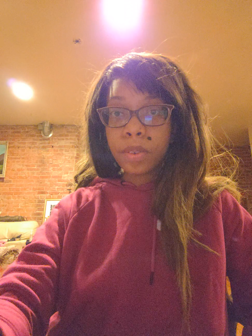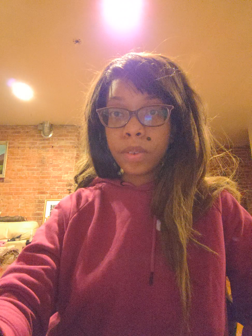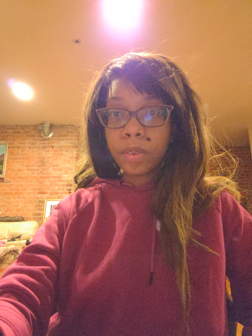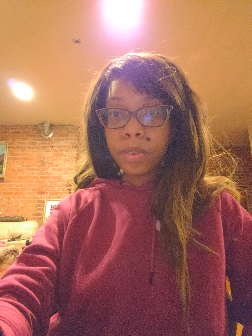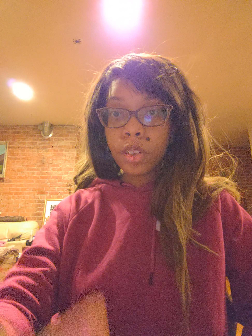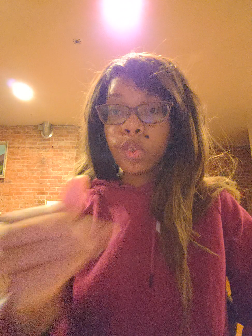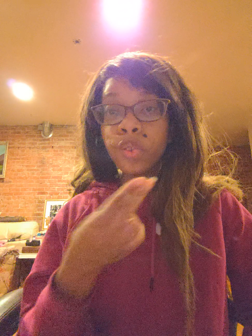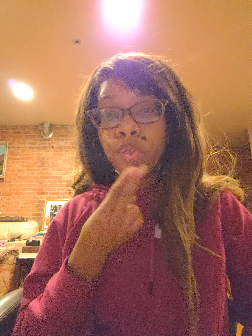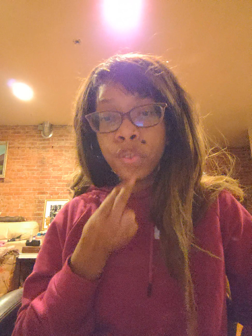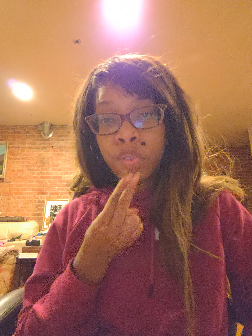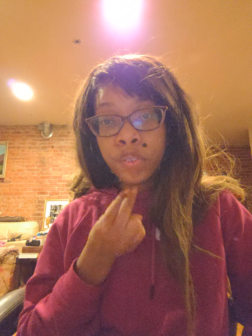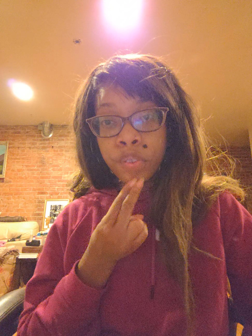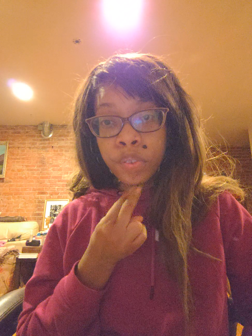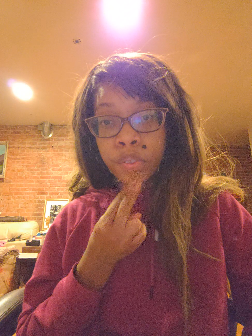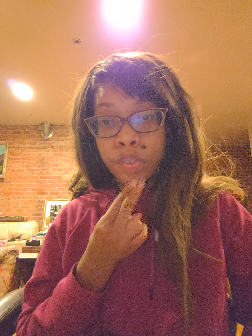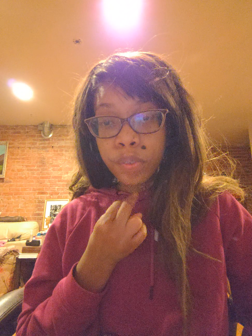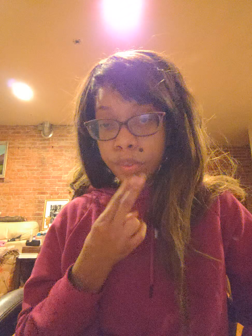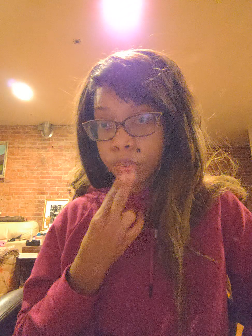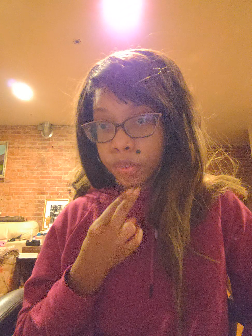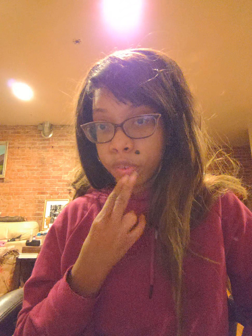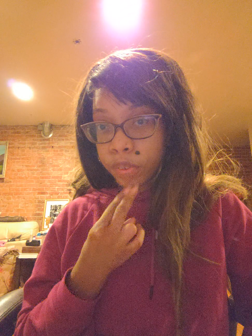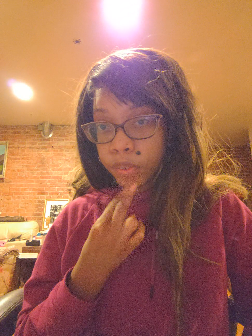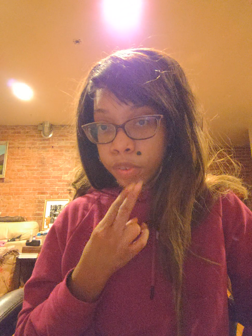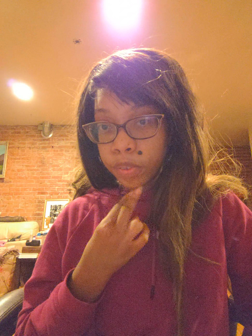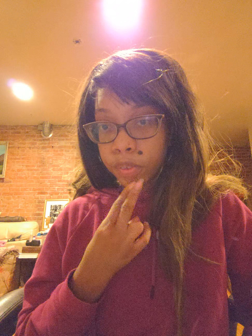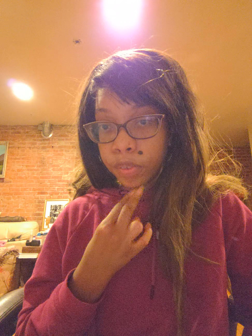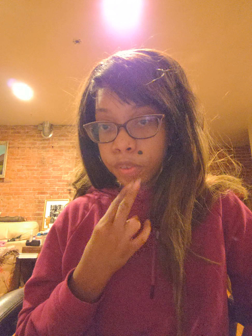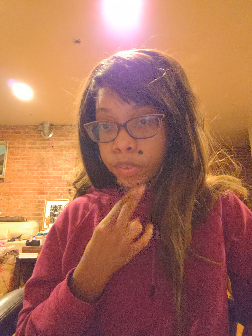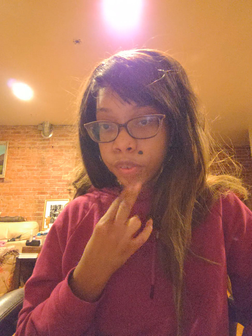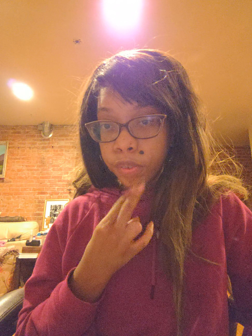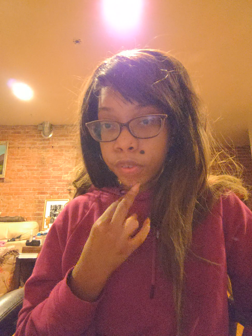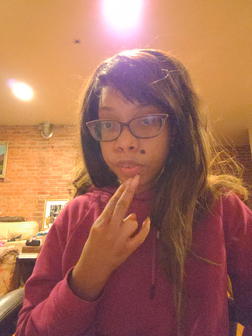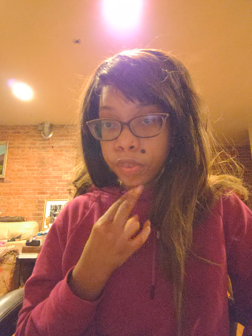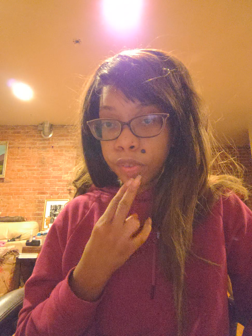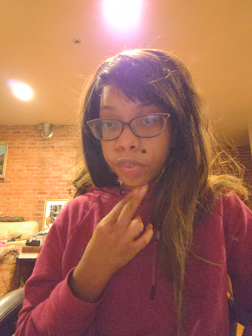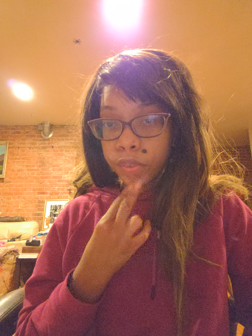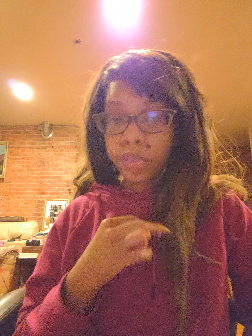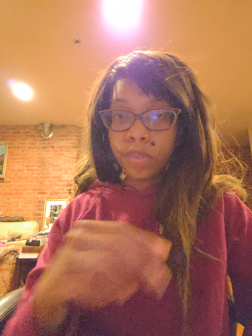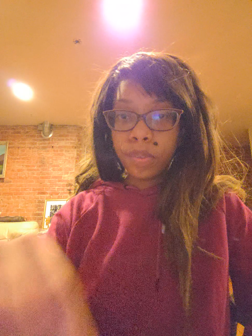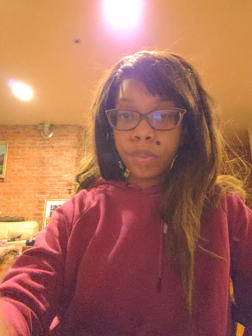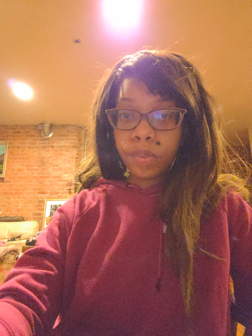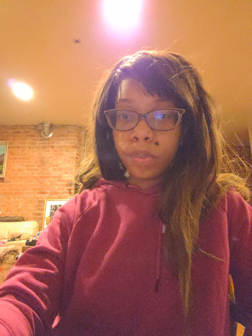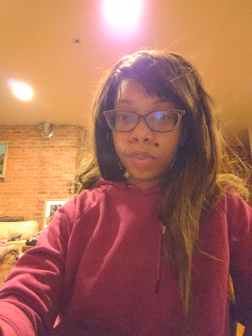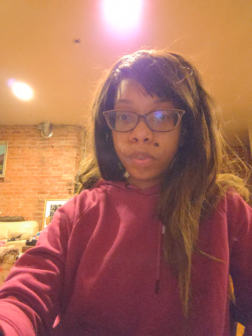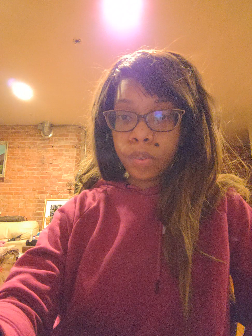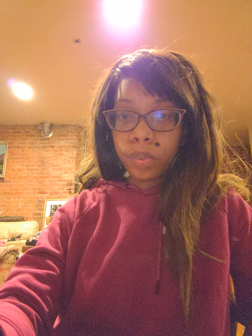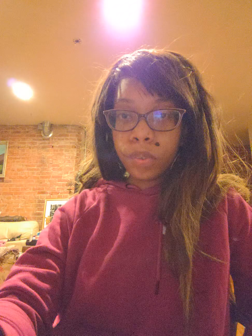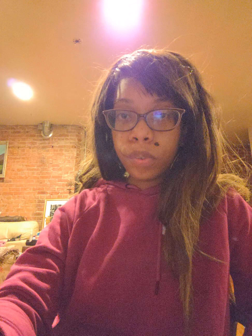cute